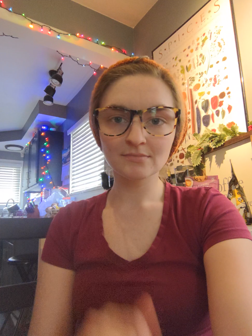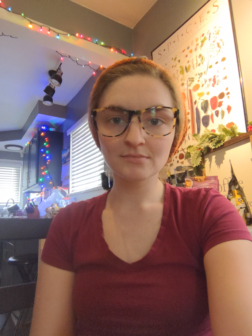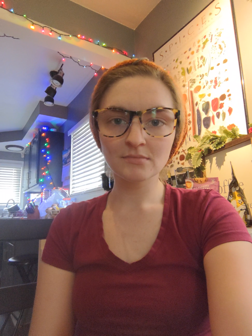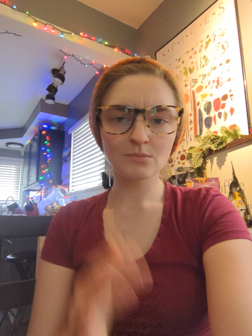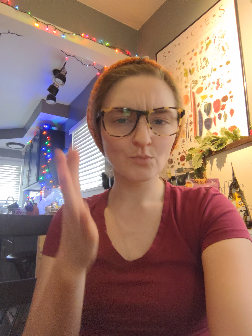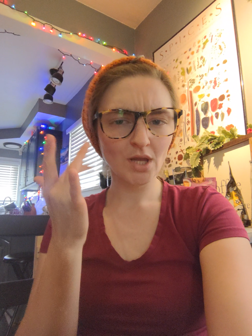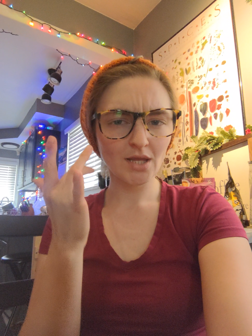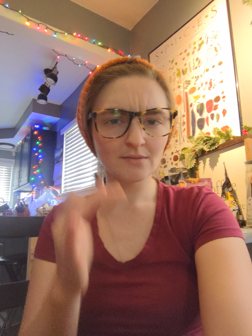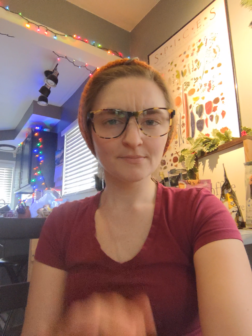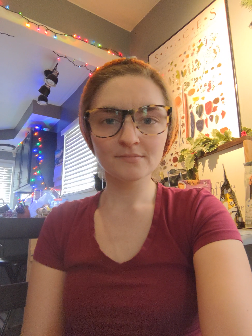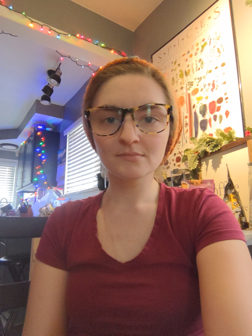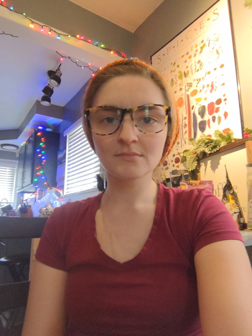why